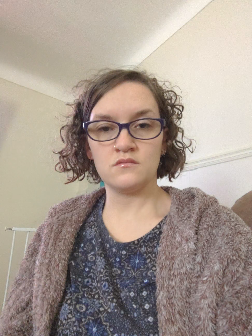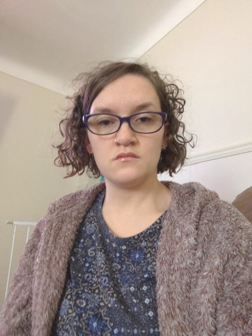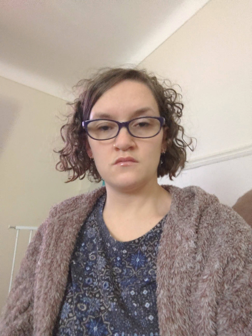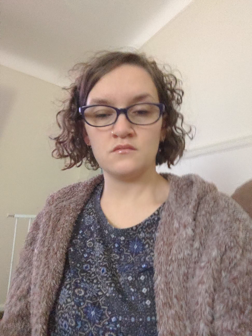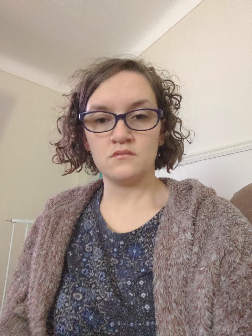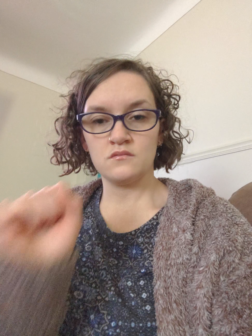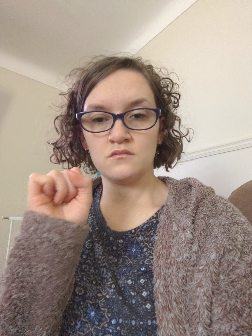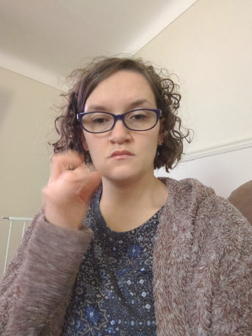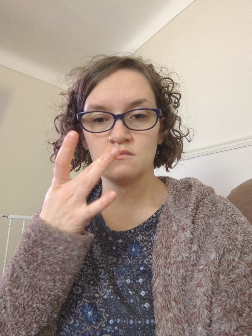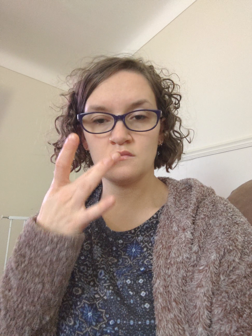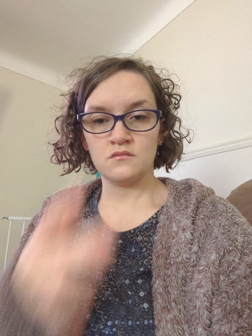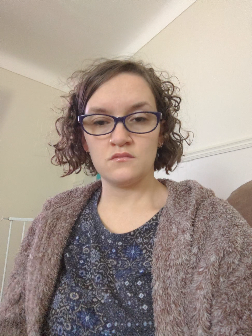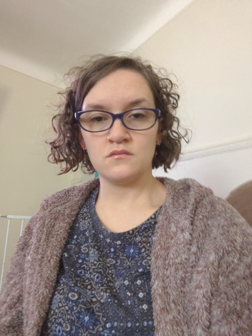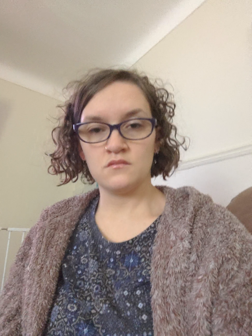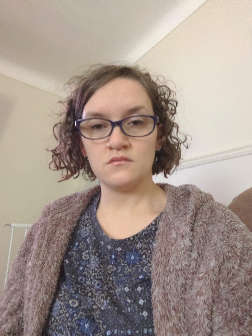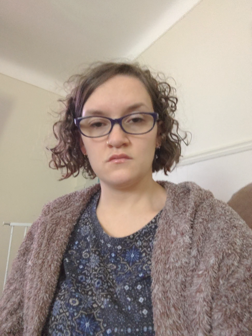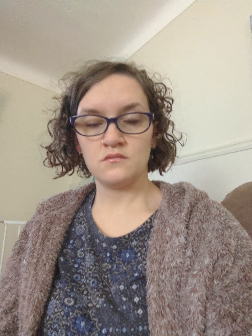snack